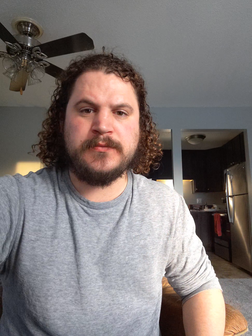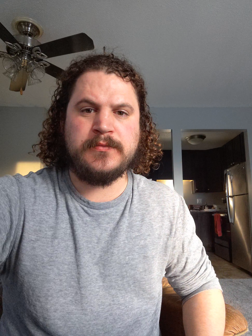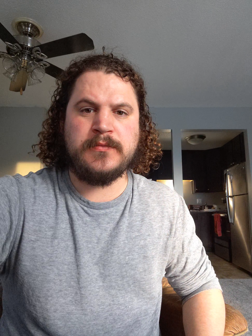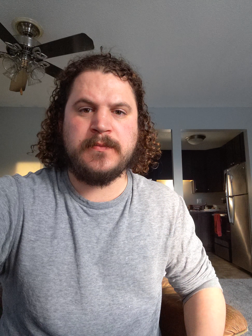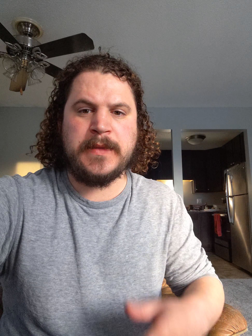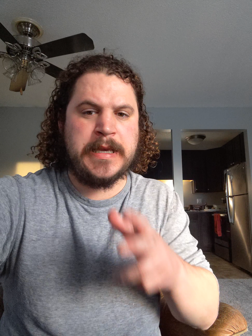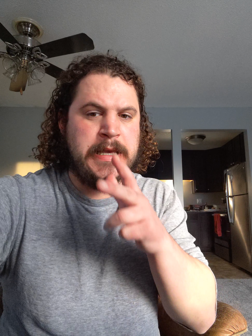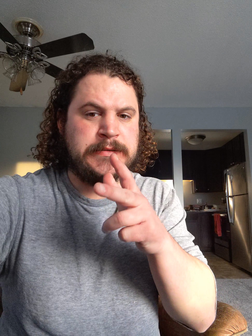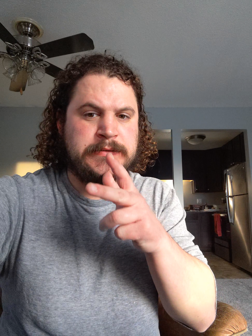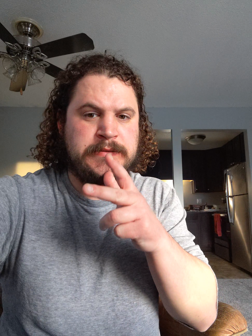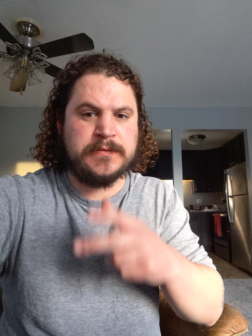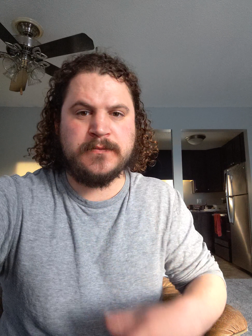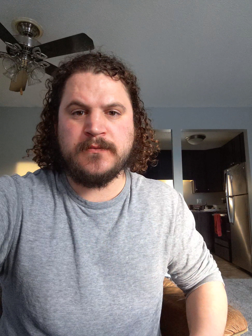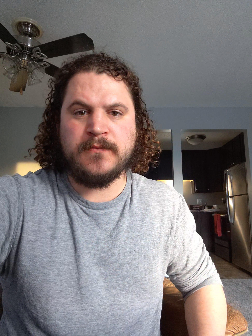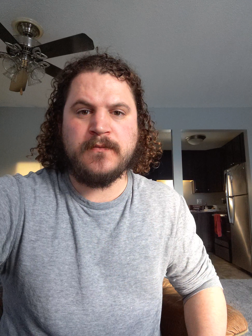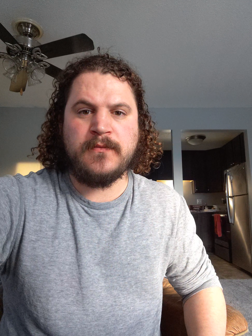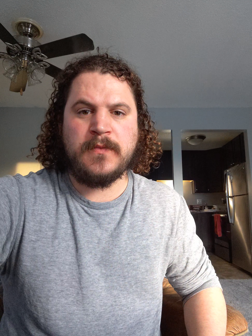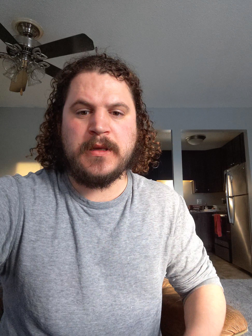hen